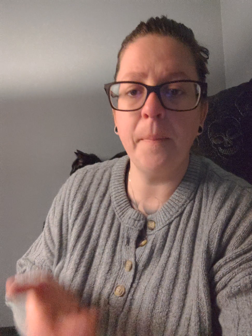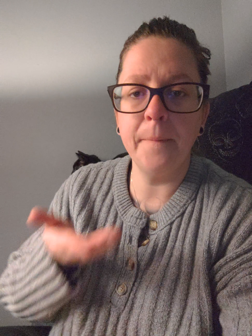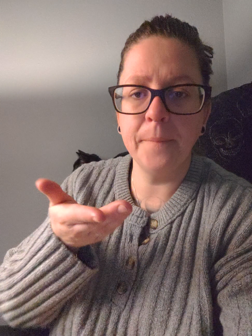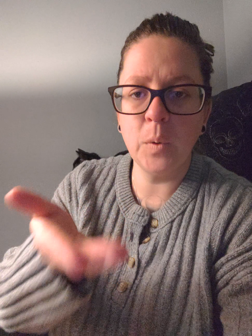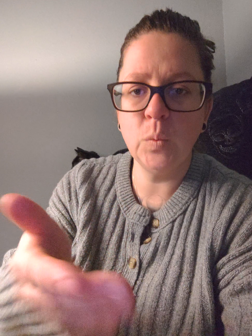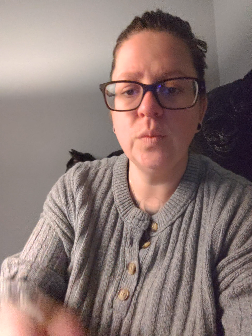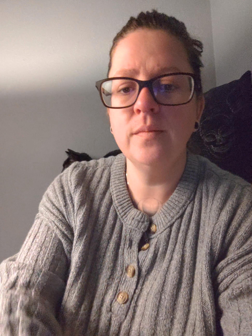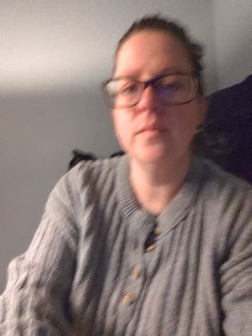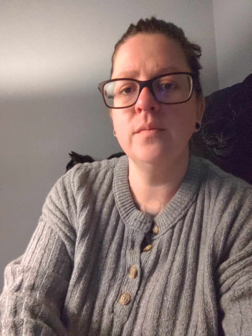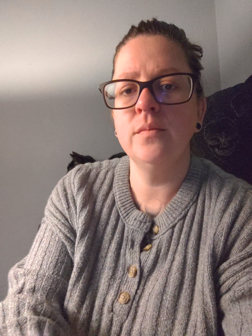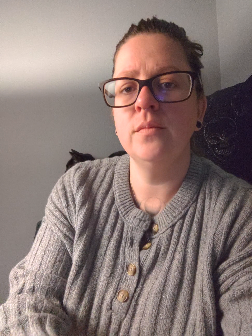boat